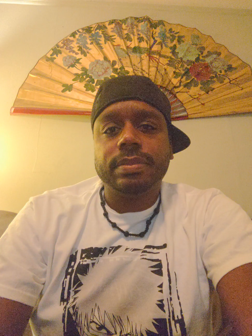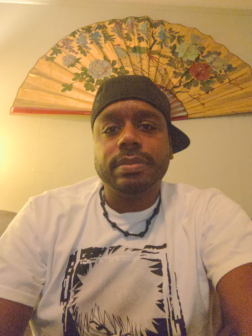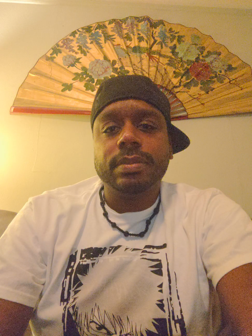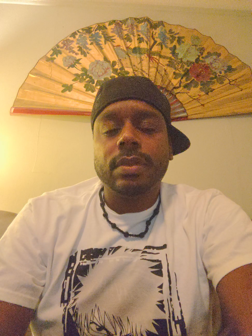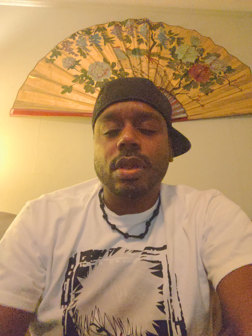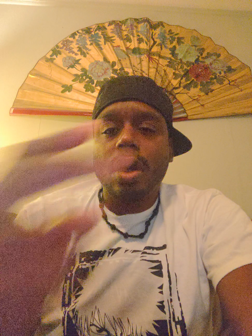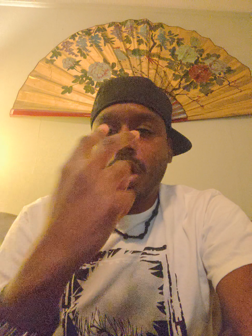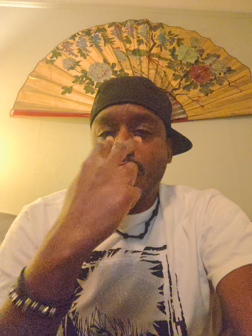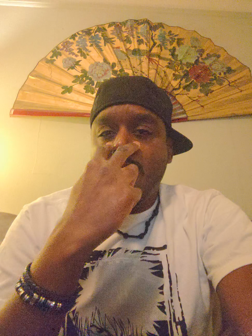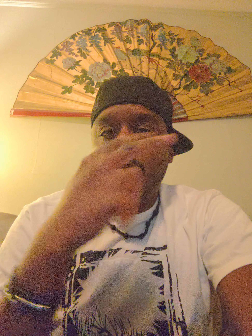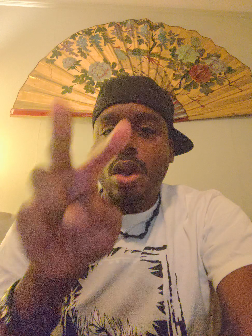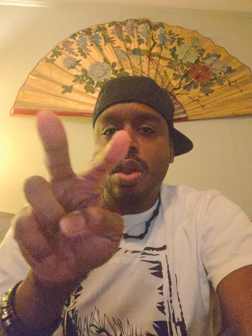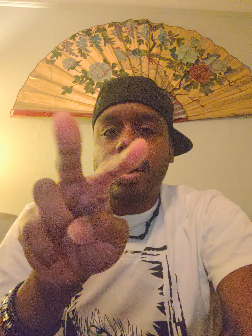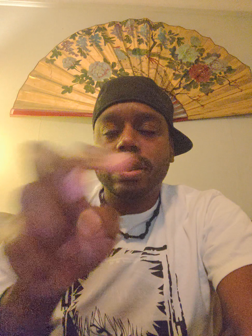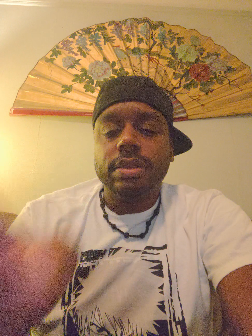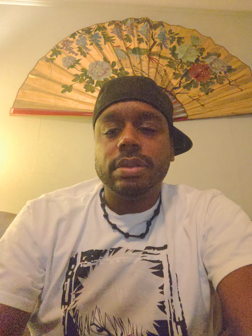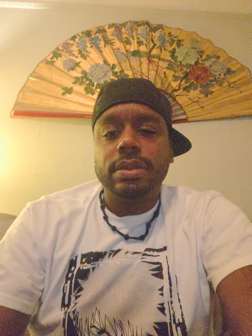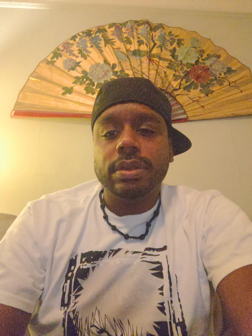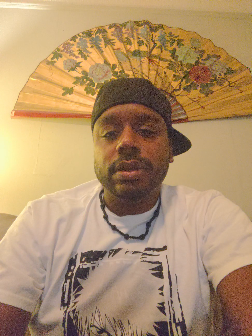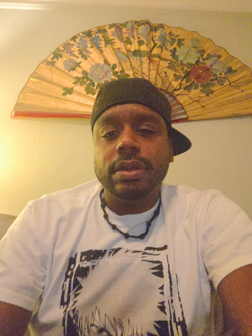look